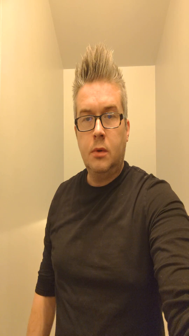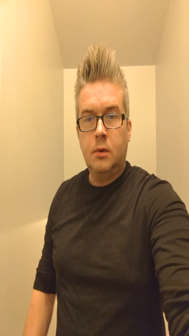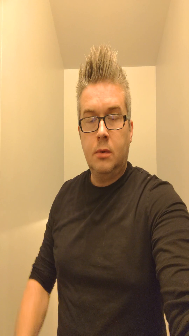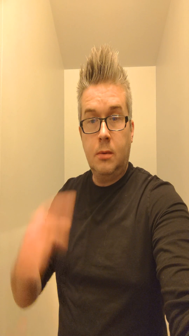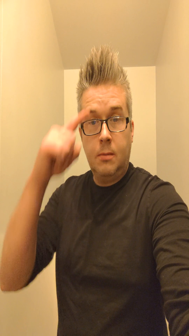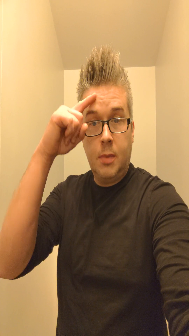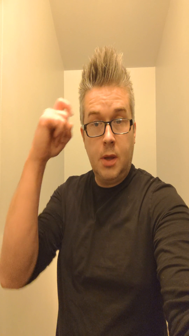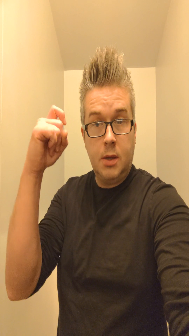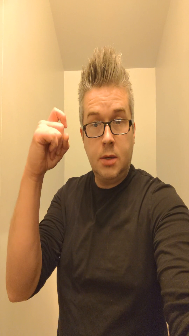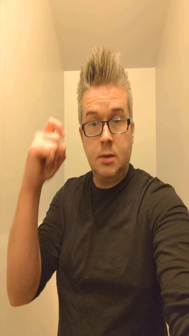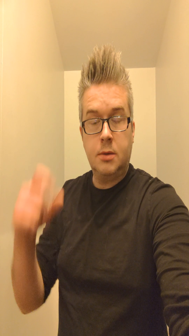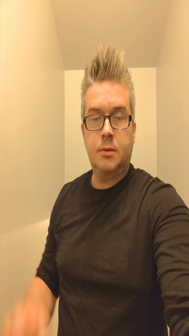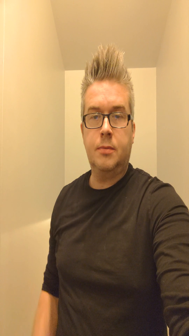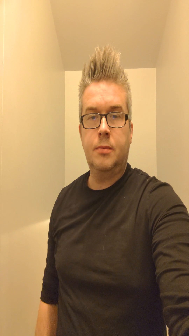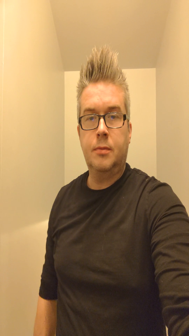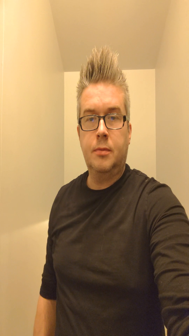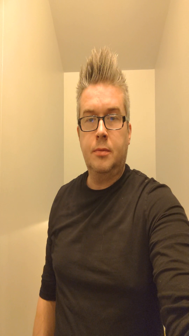because